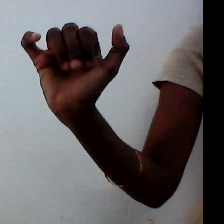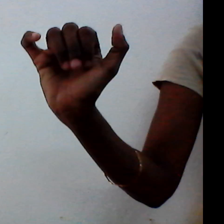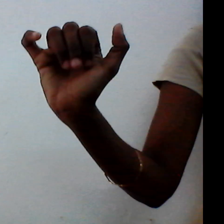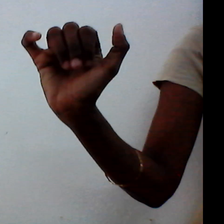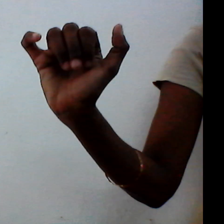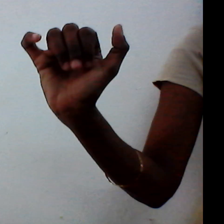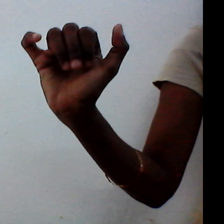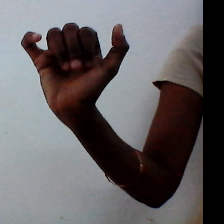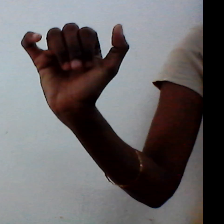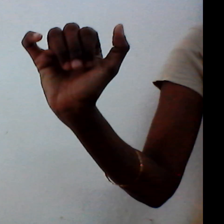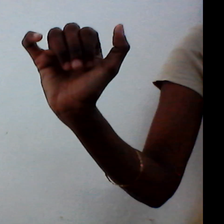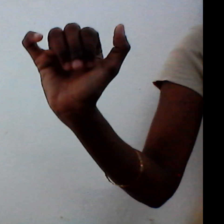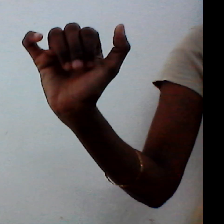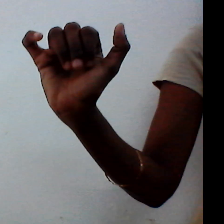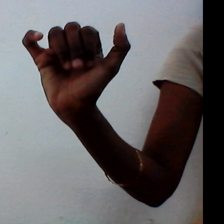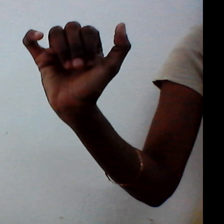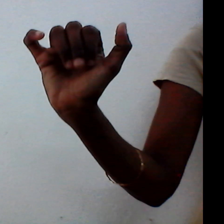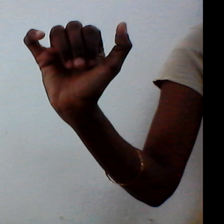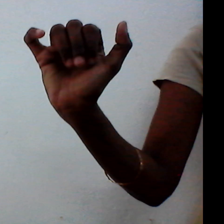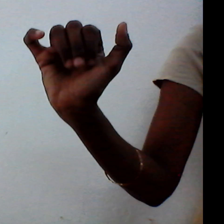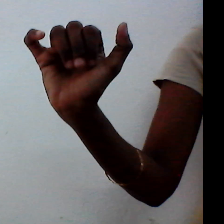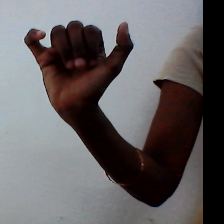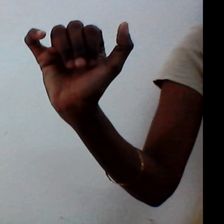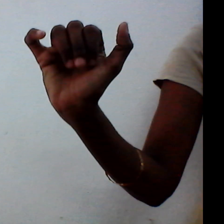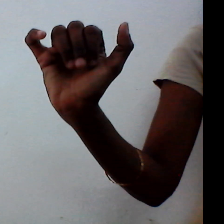ഋ